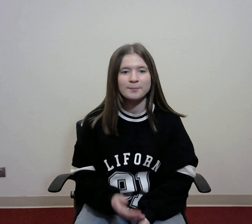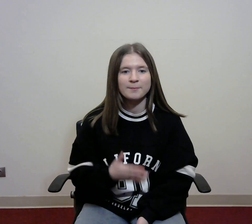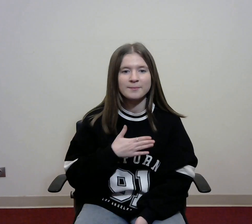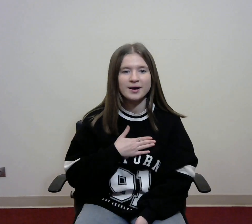mən